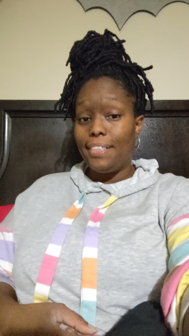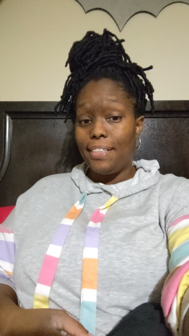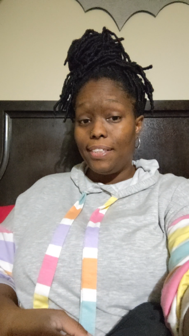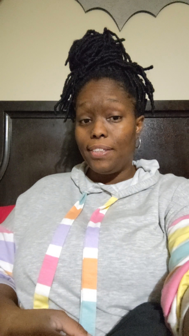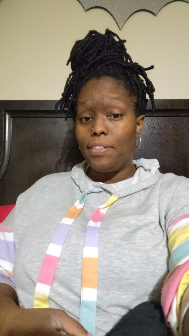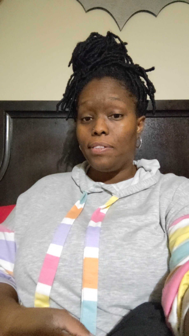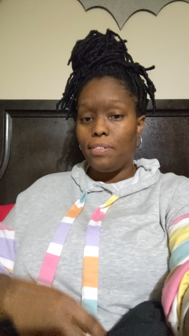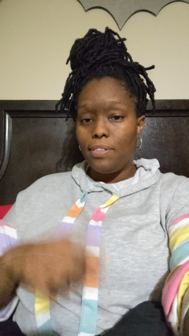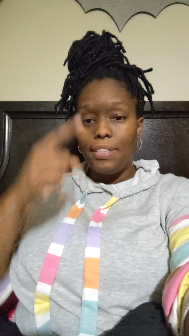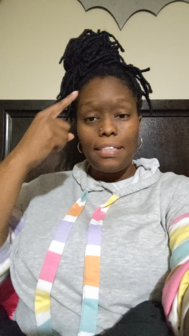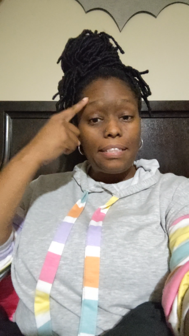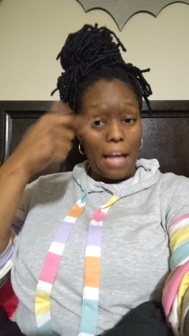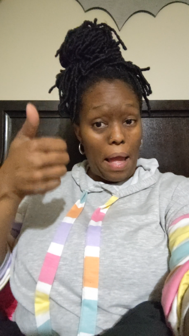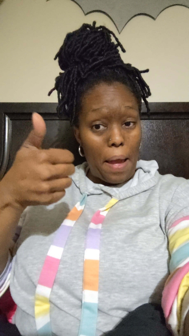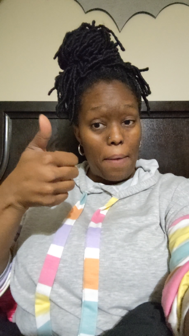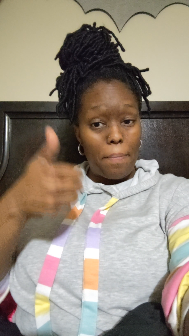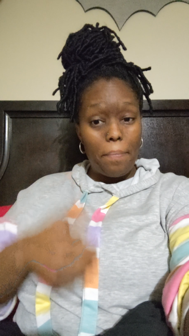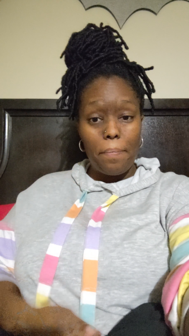dime